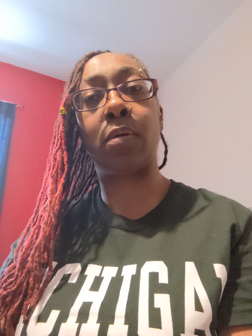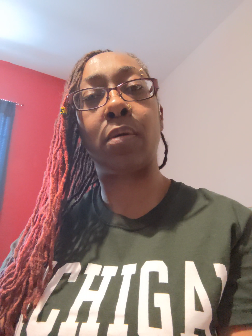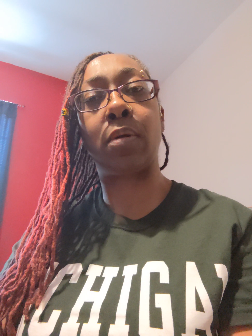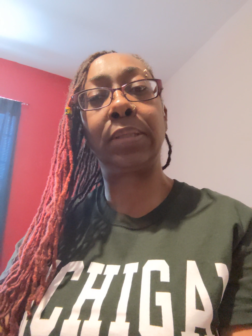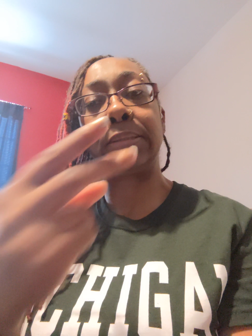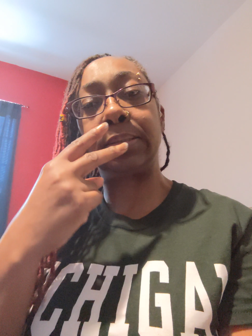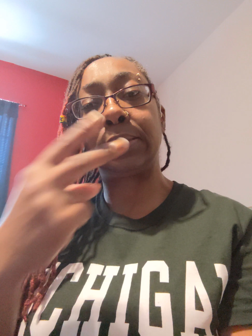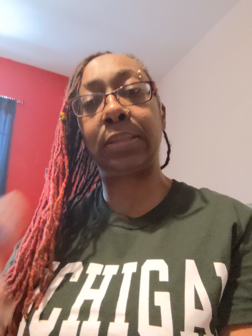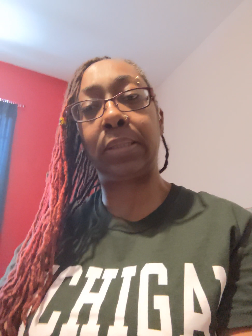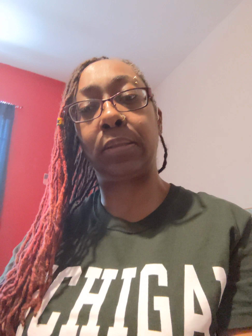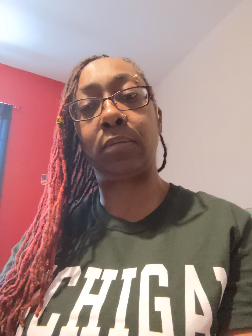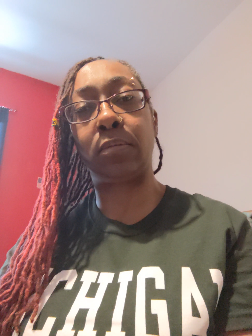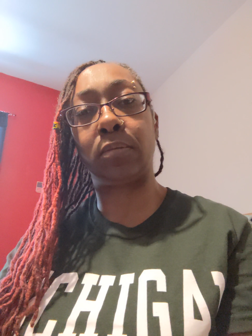see